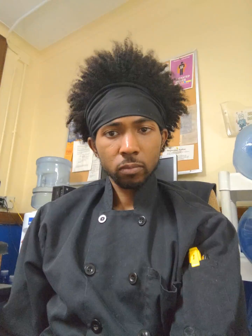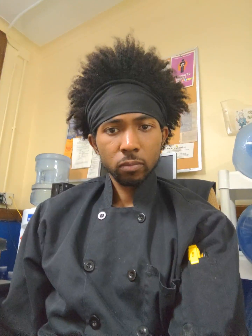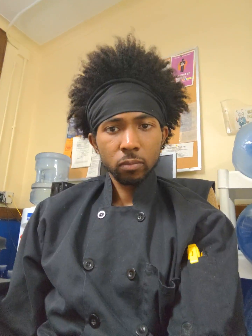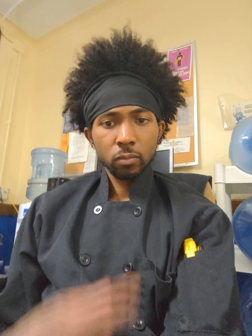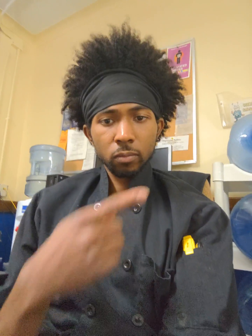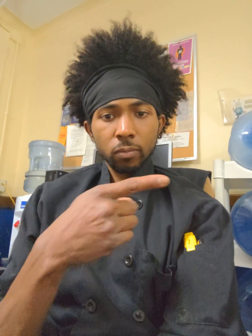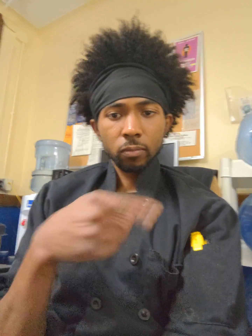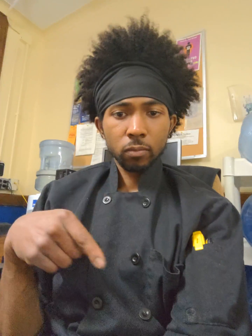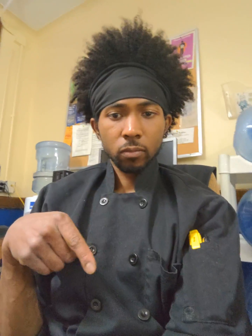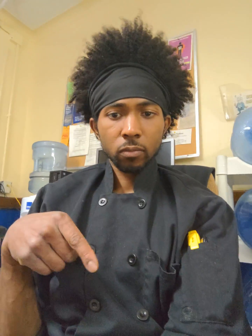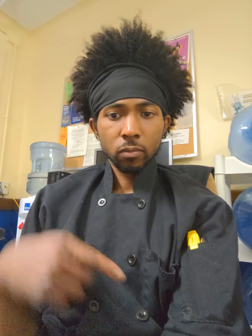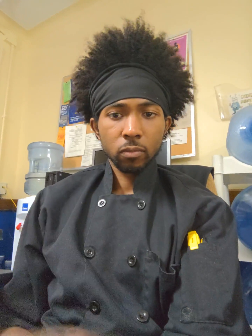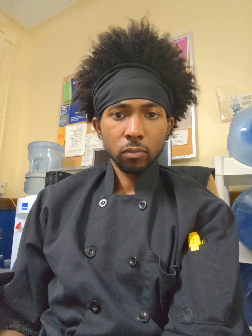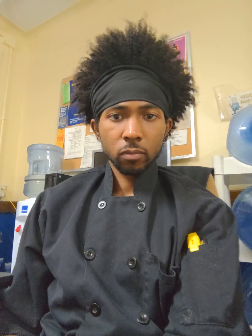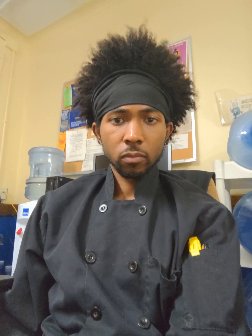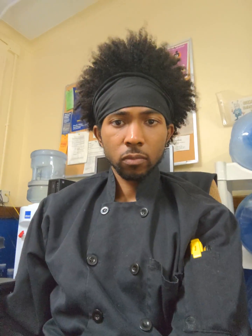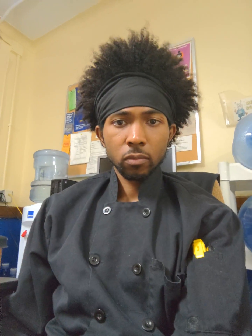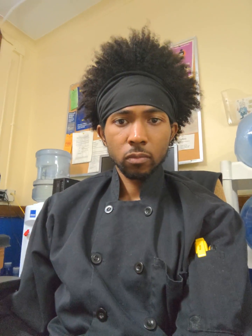cut